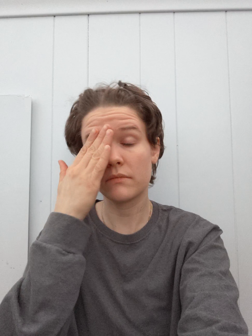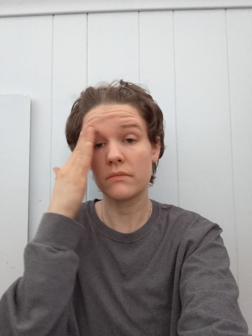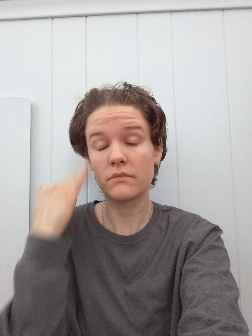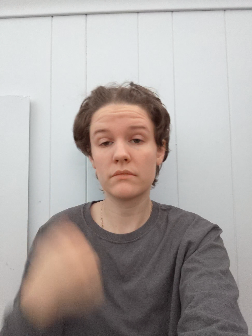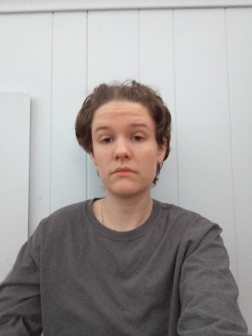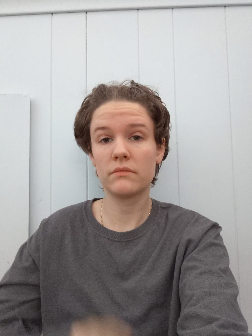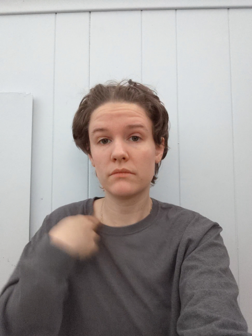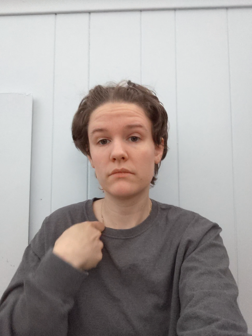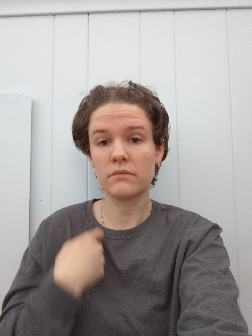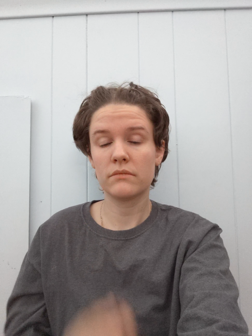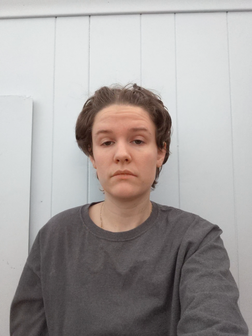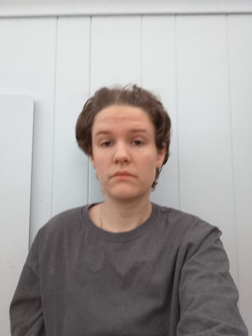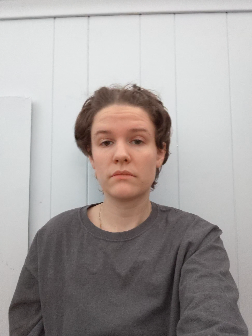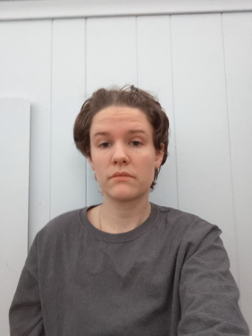zipper